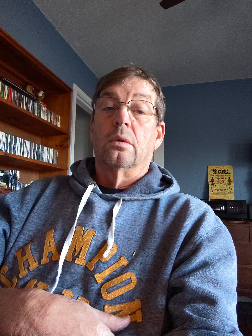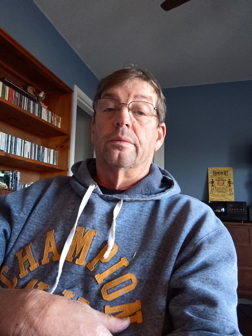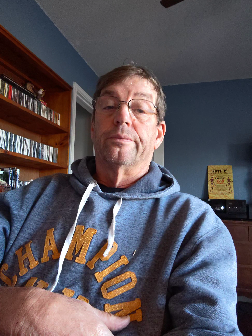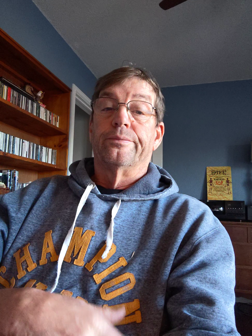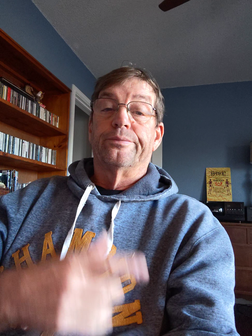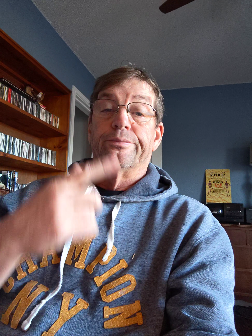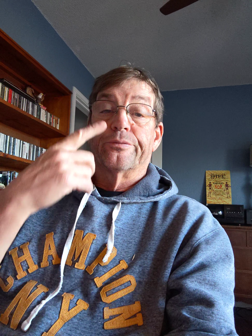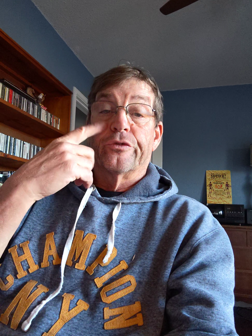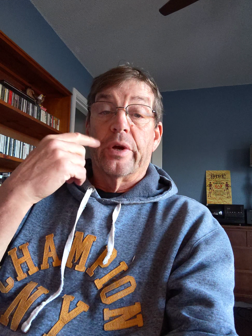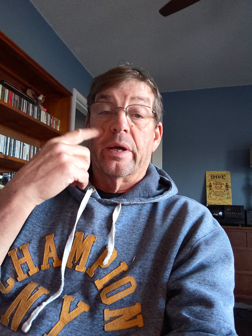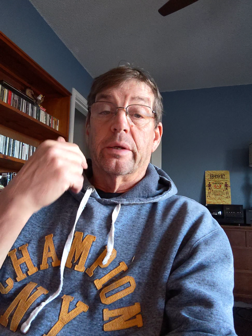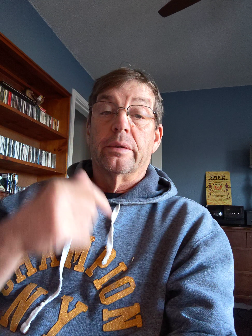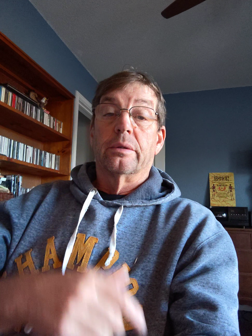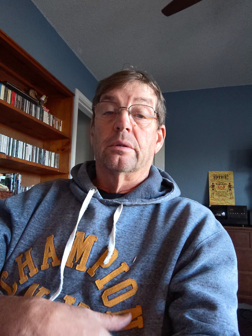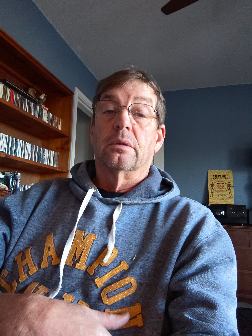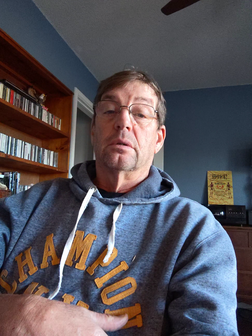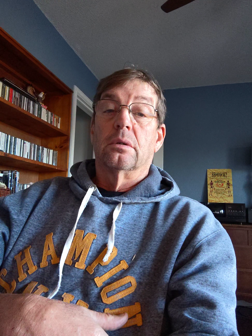cry